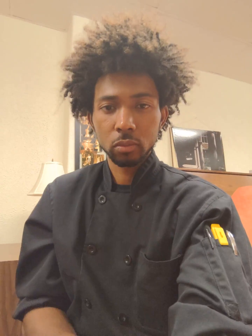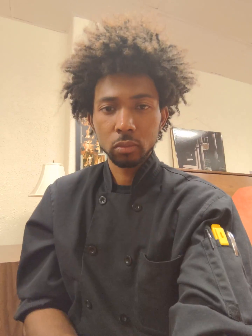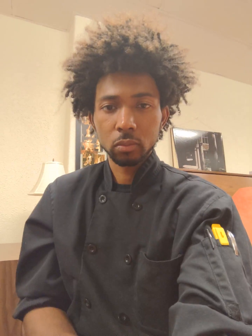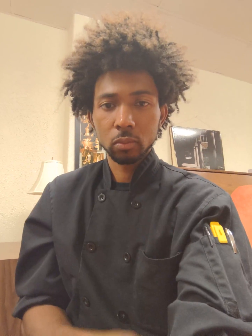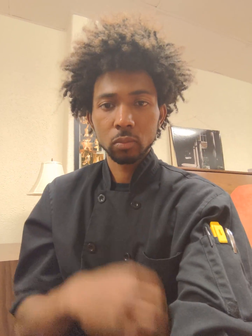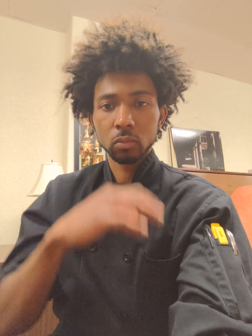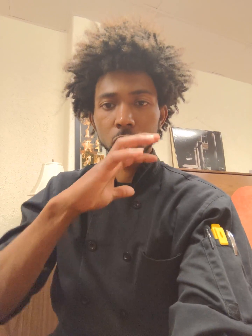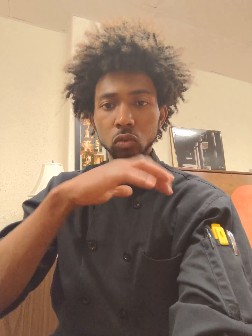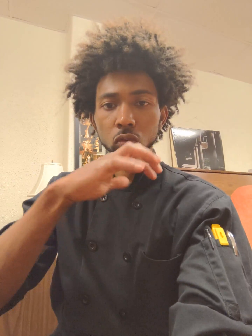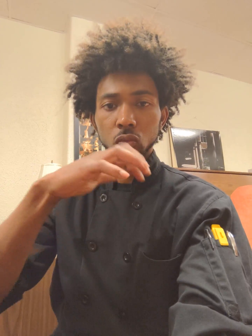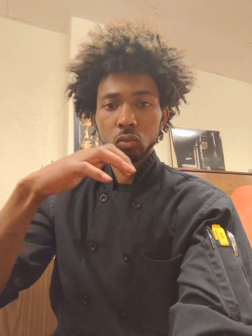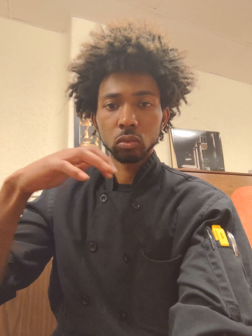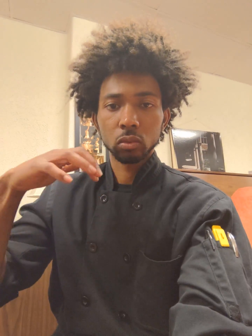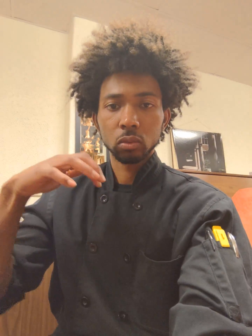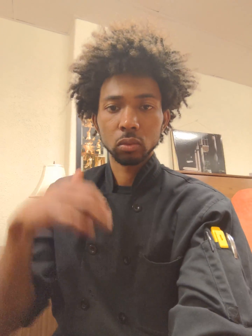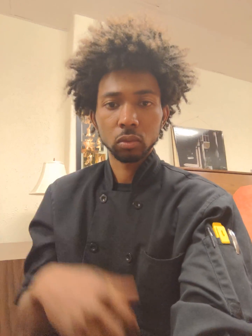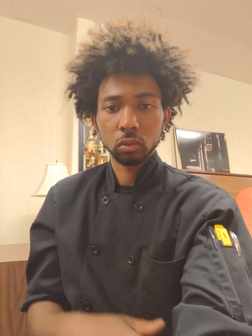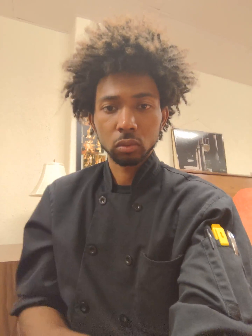grapes